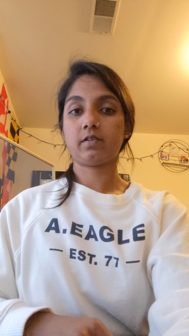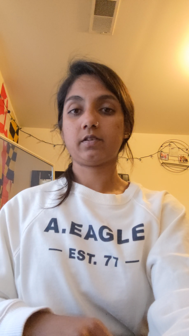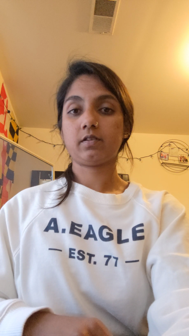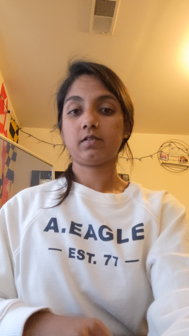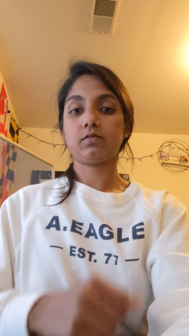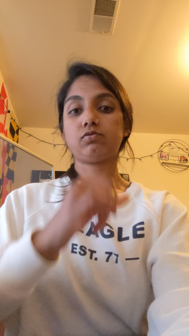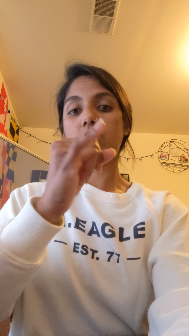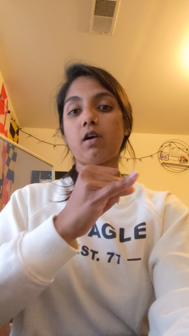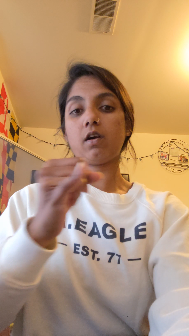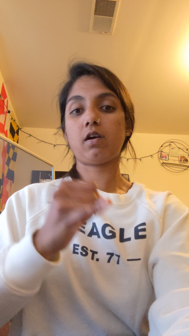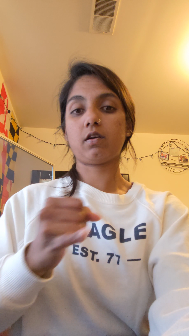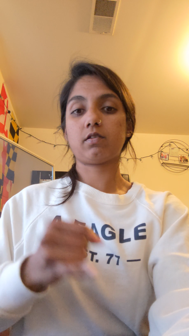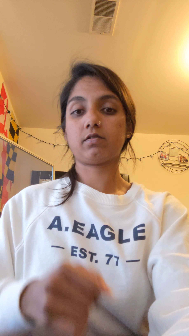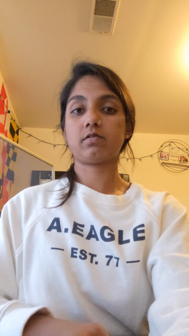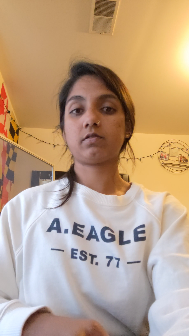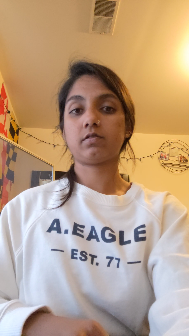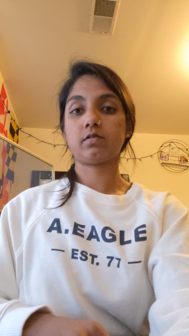draw